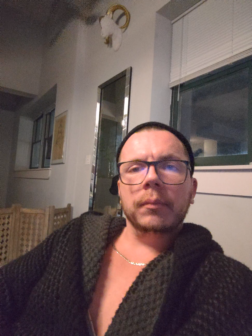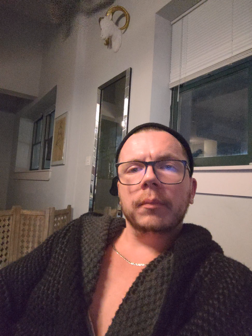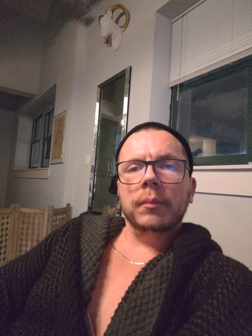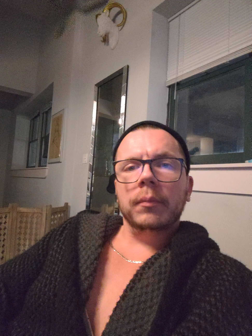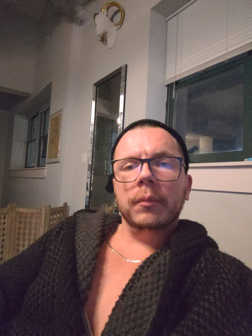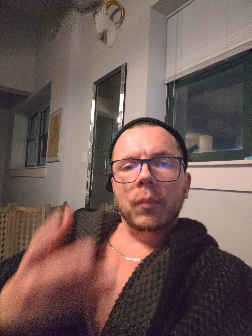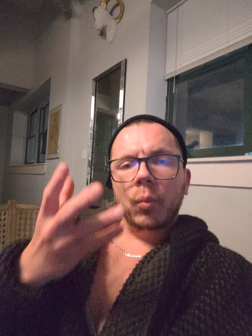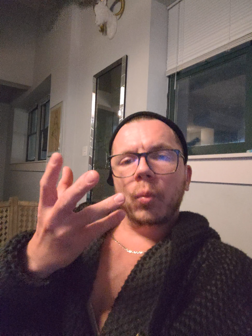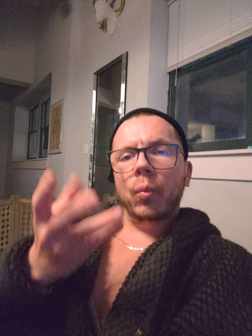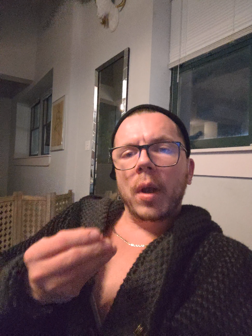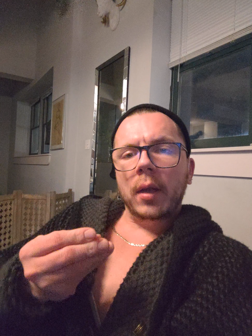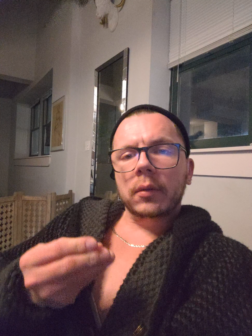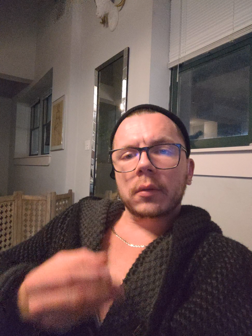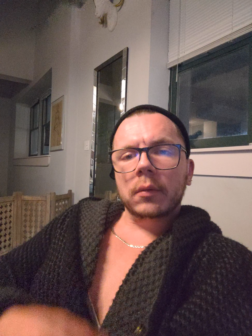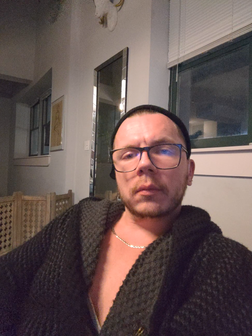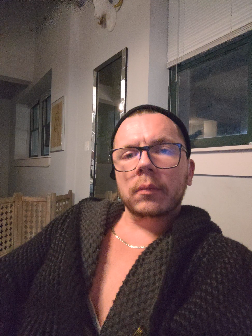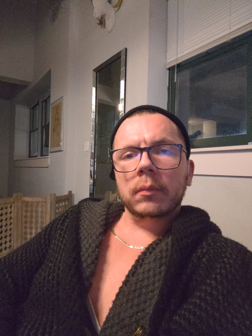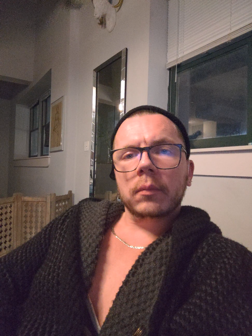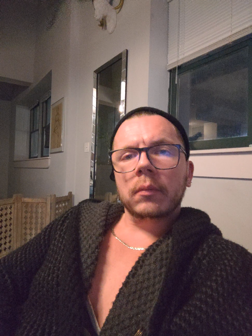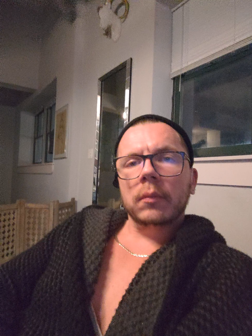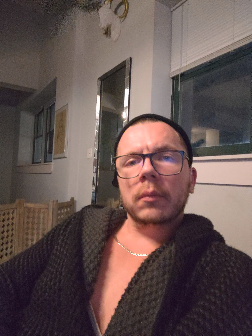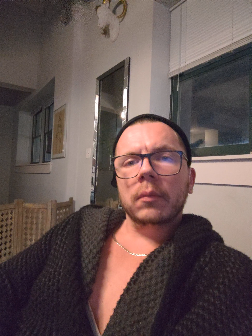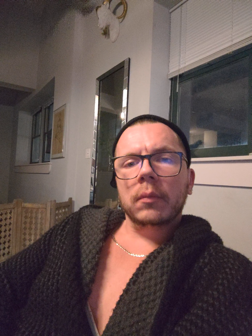wet